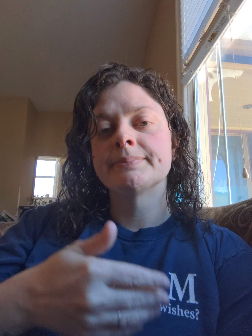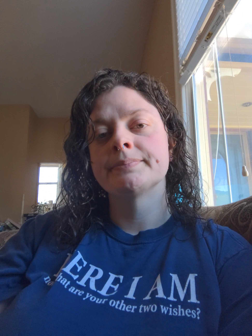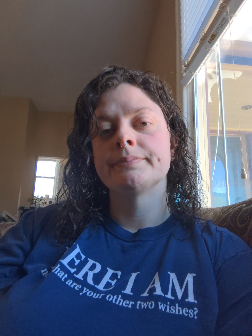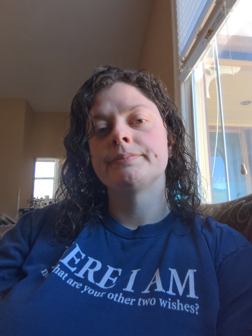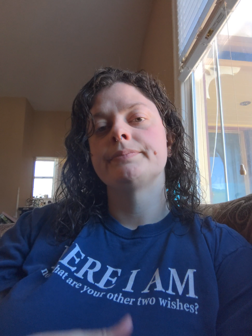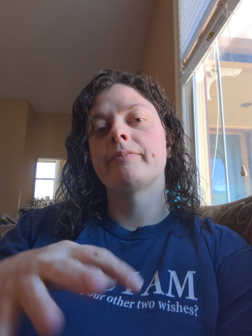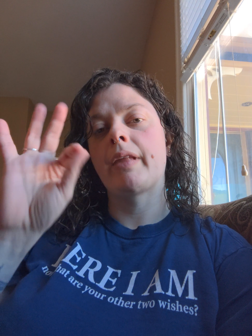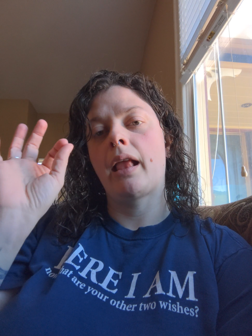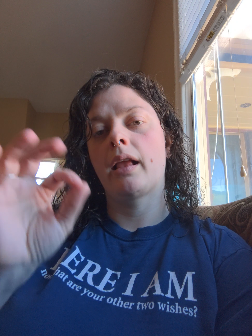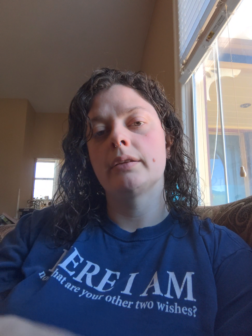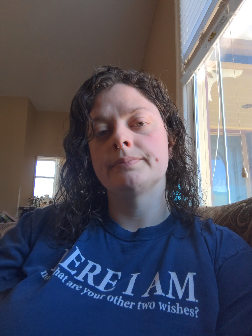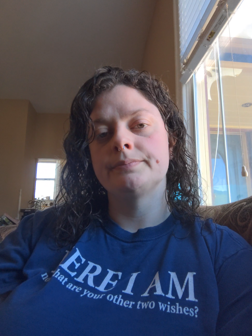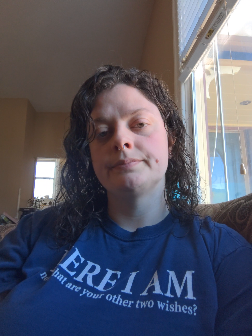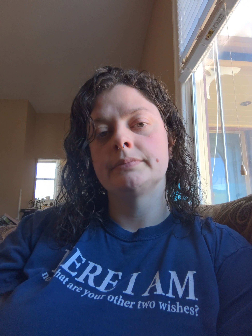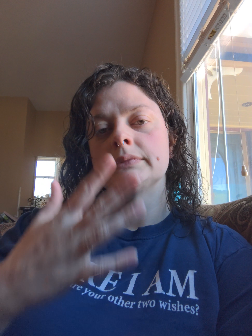find